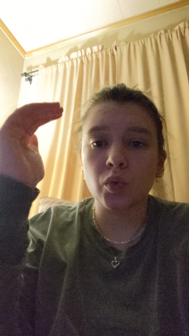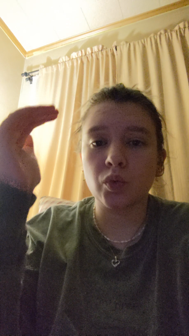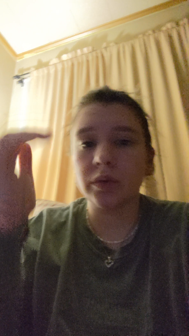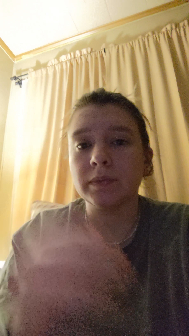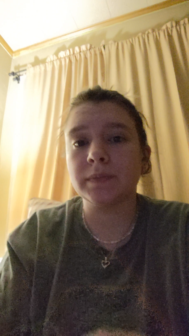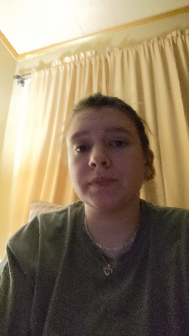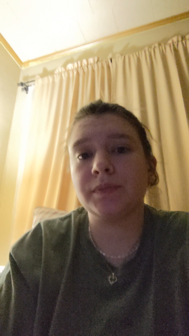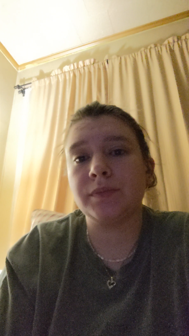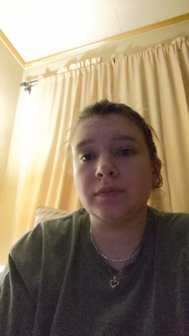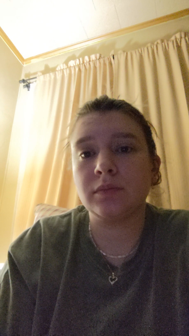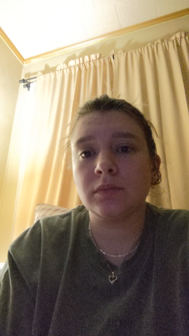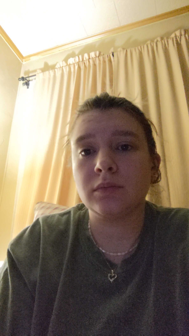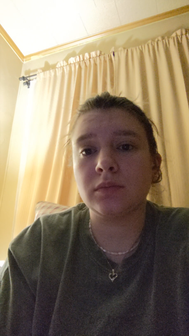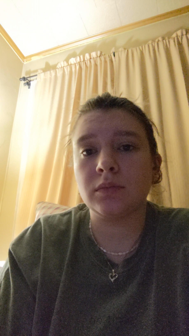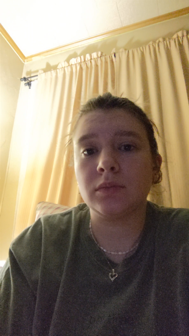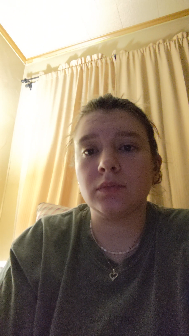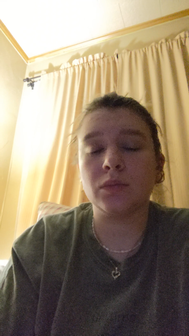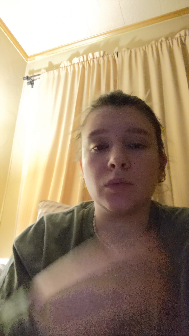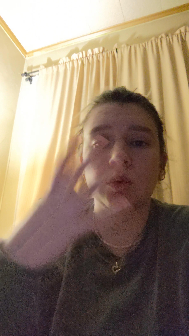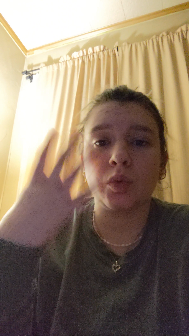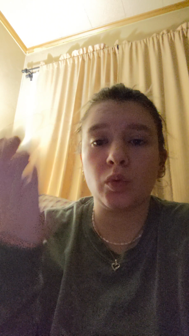going to